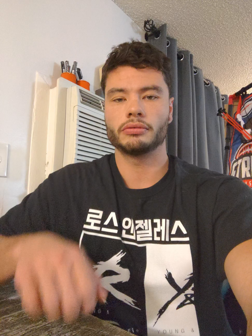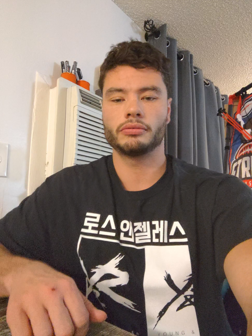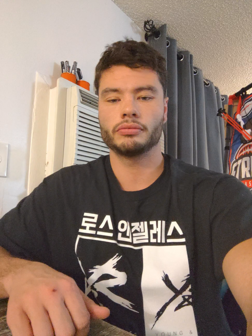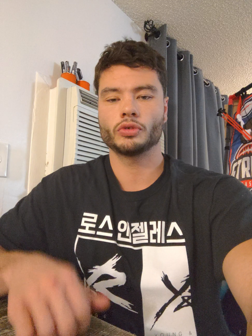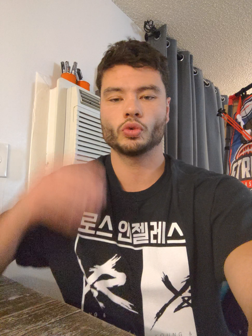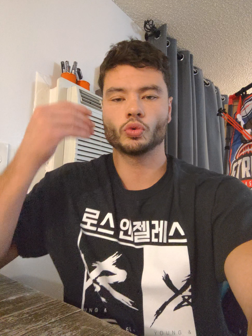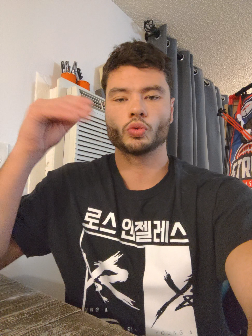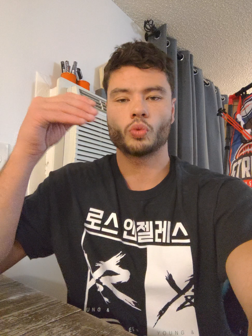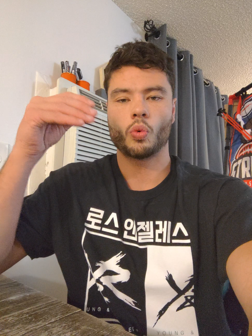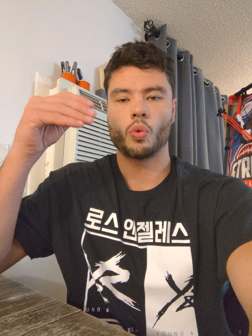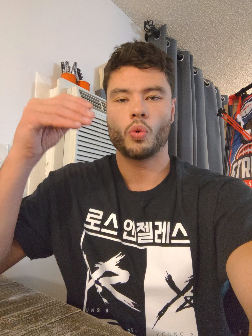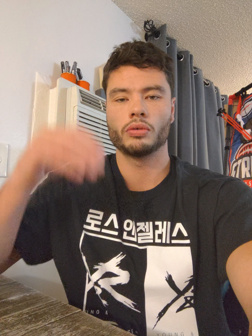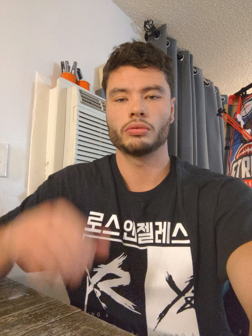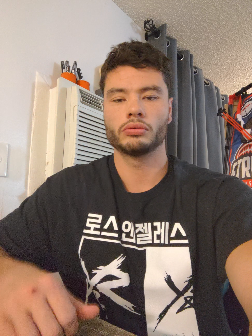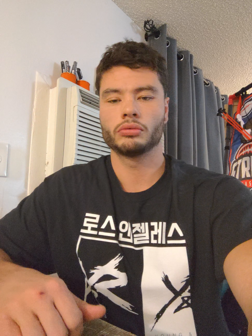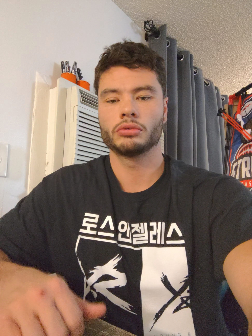store